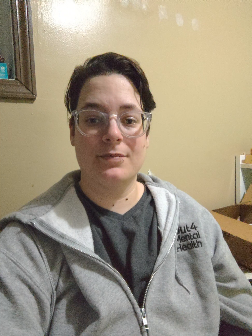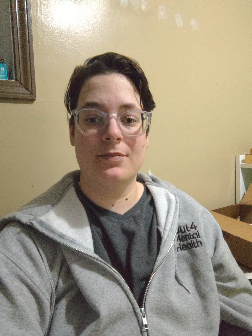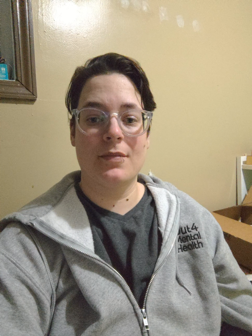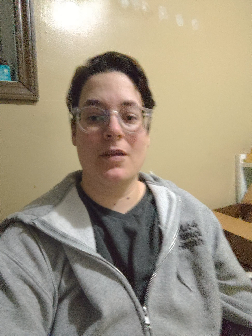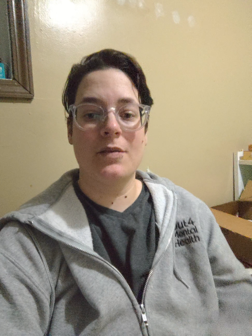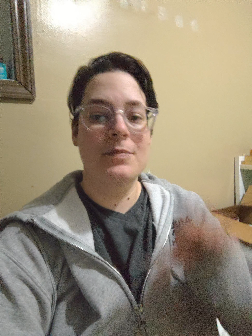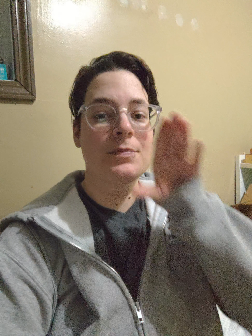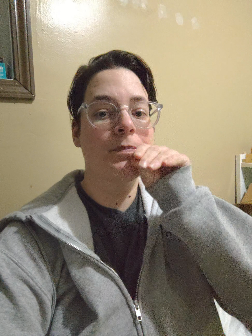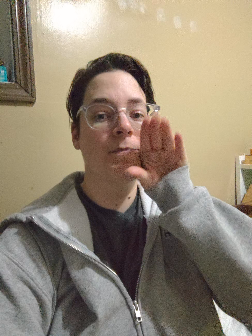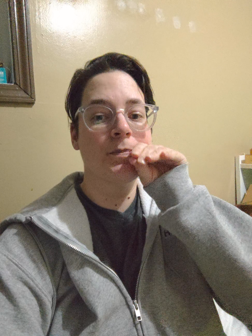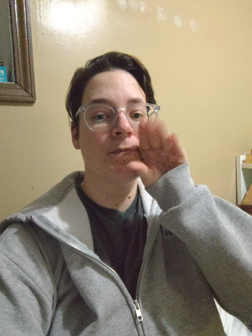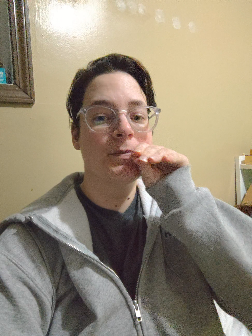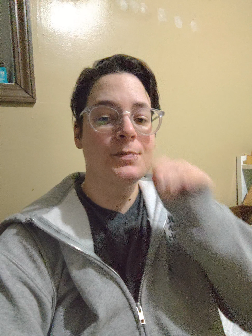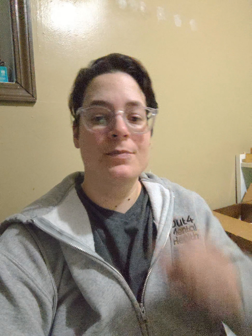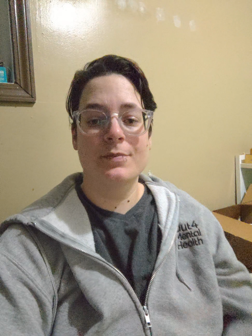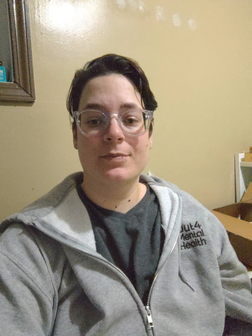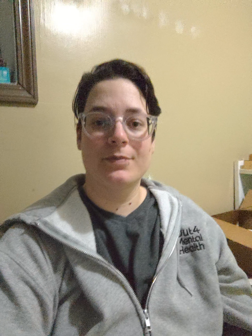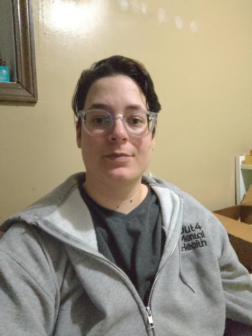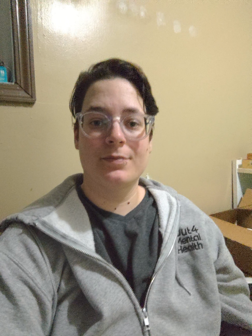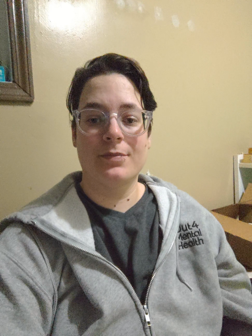goose